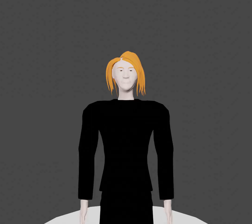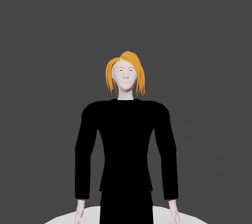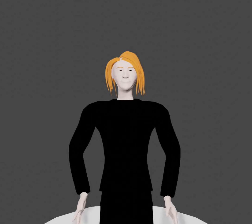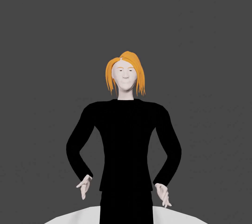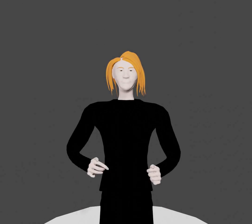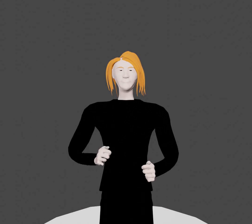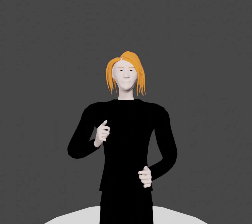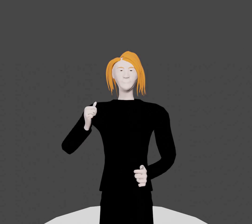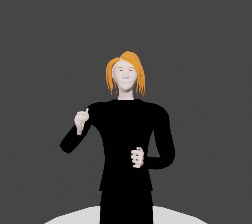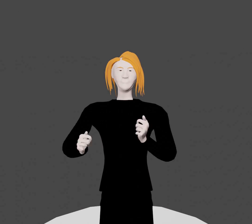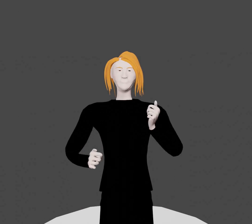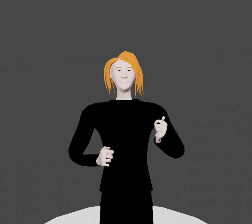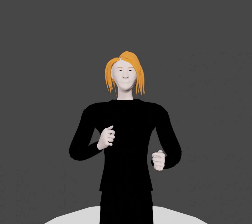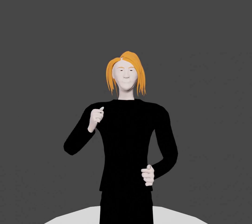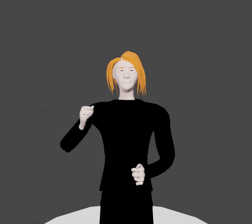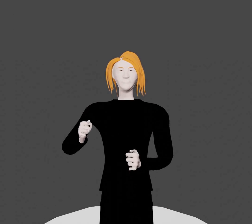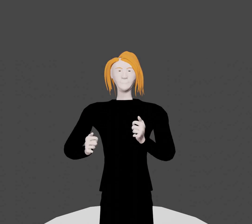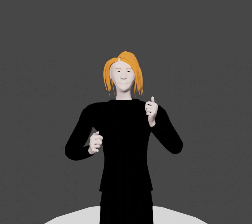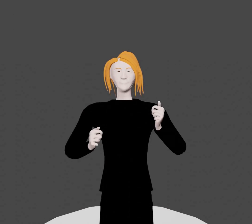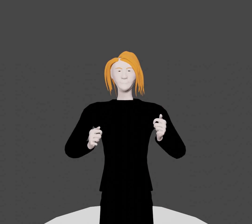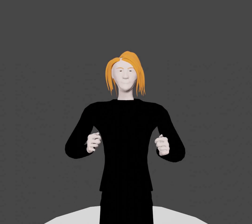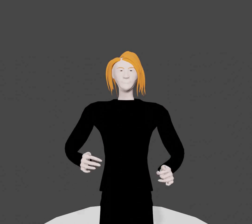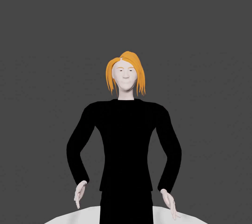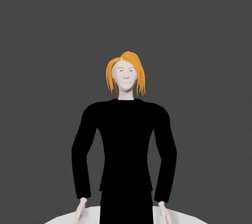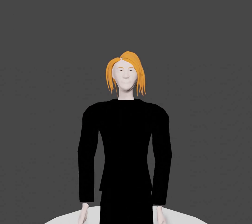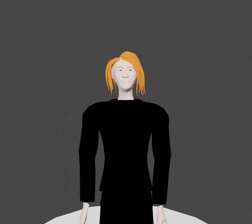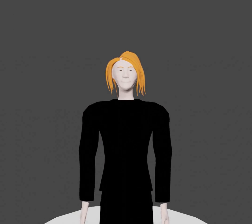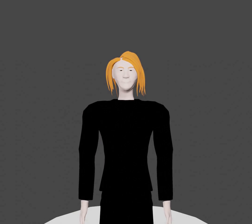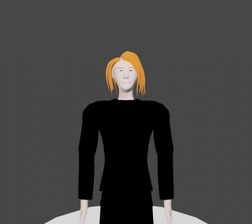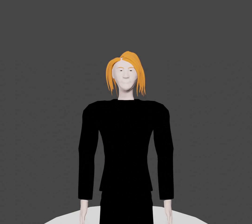Assertive